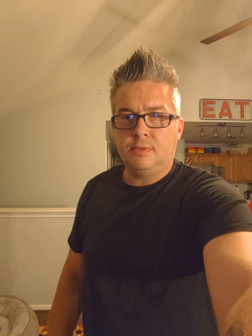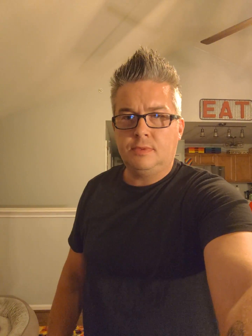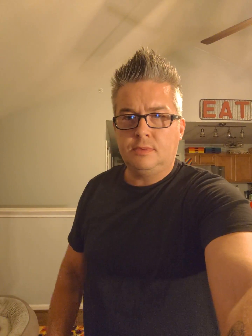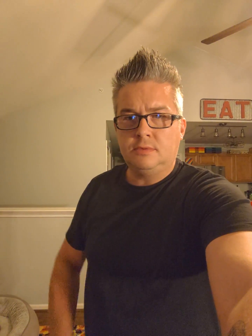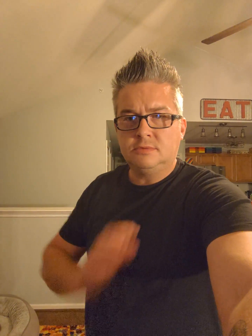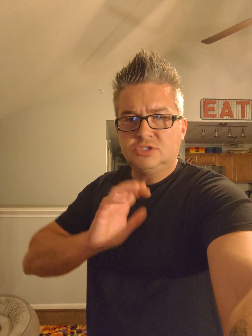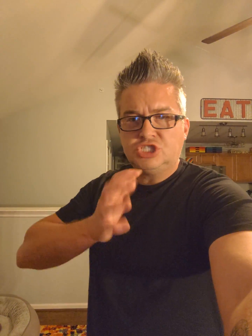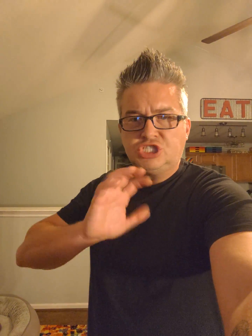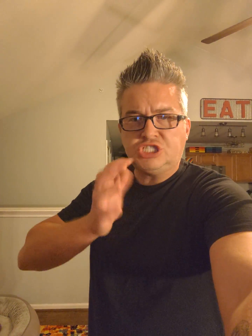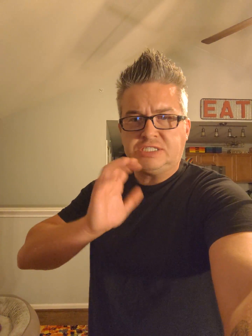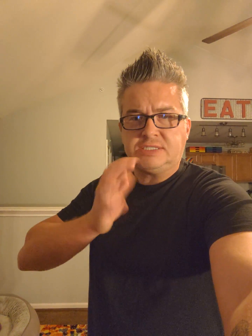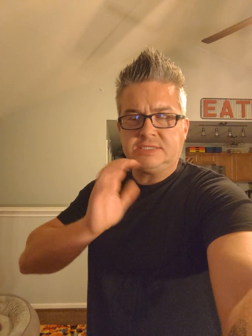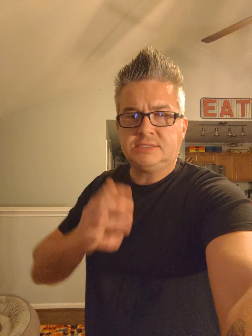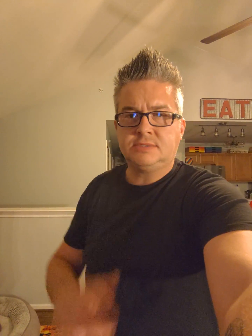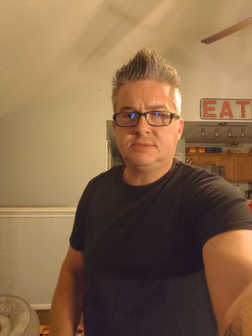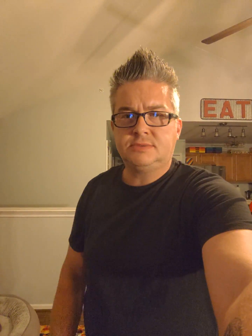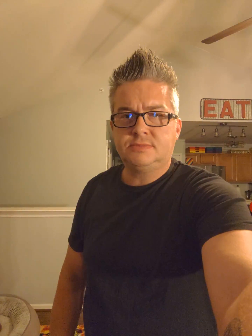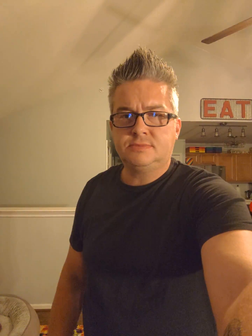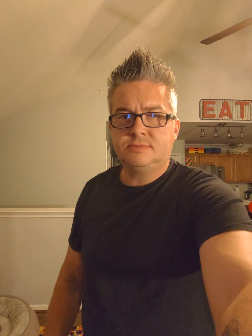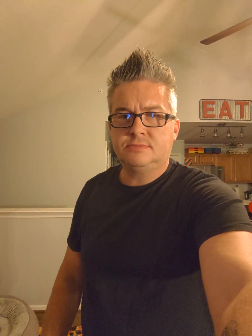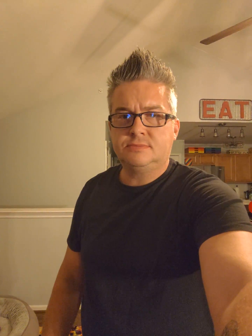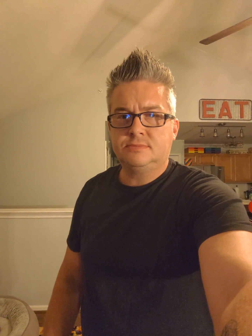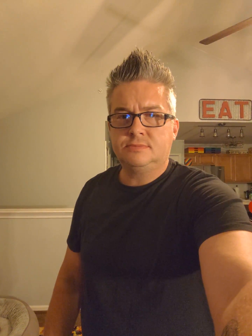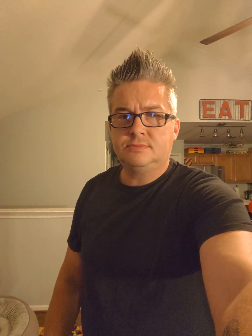cheese